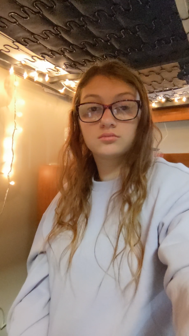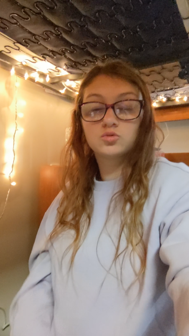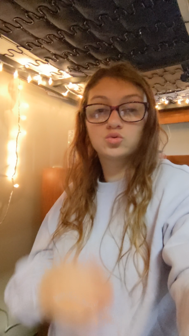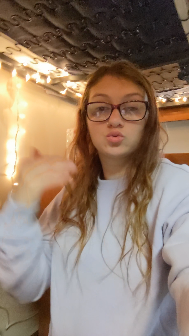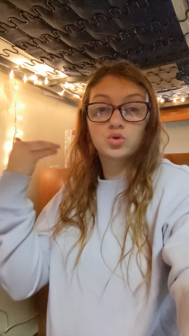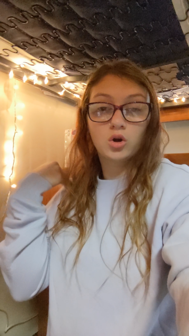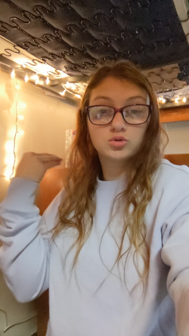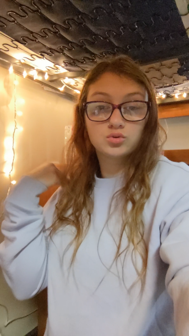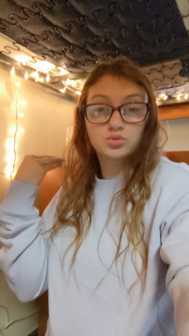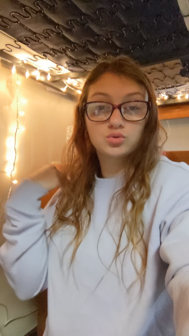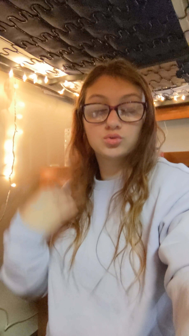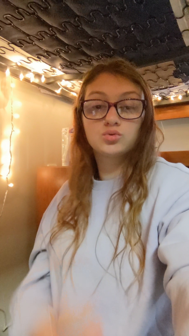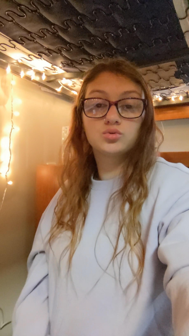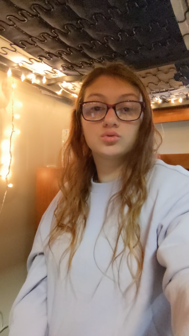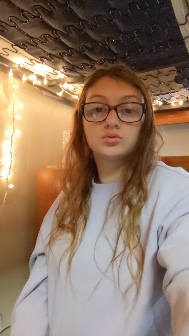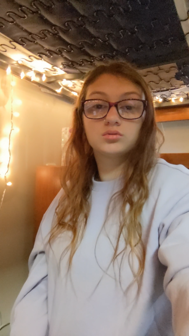shoulder